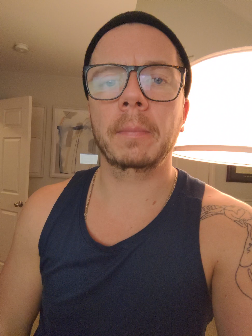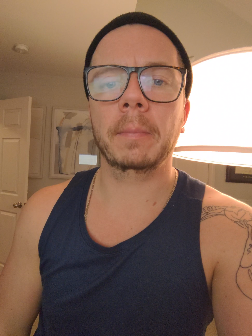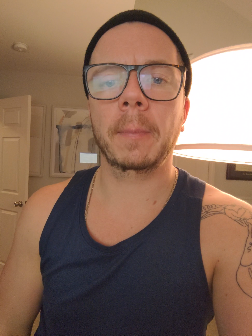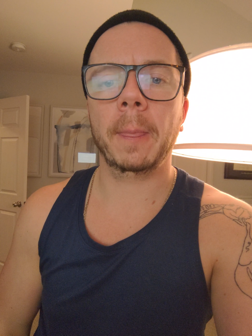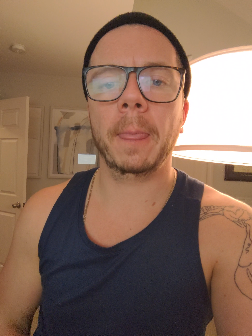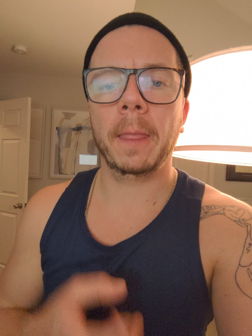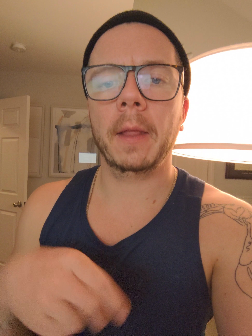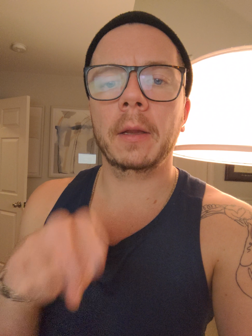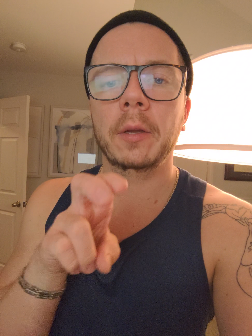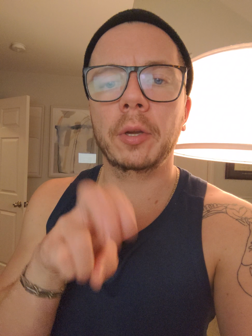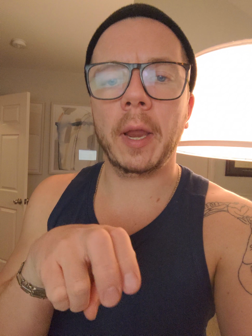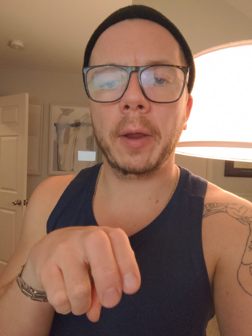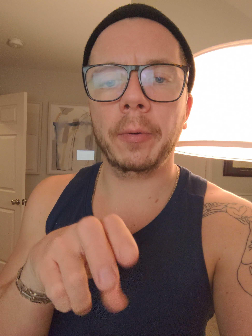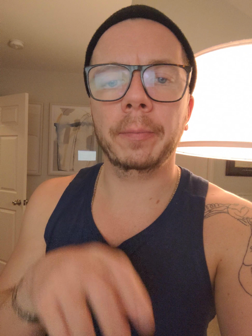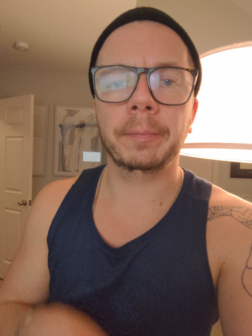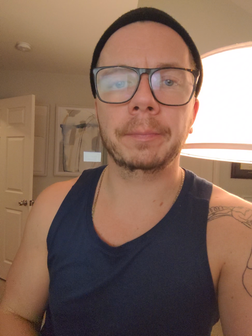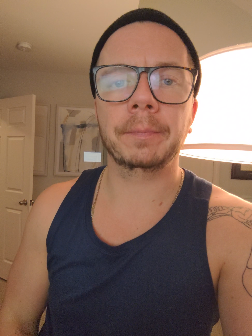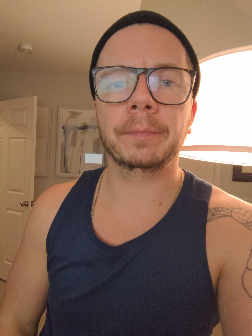chair